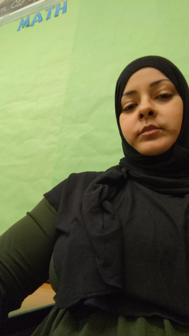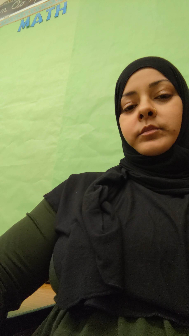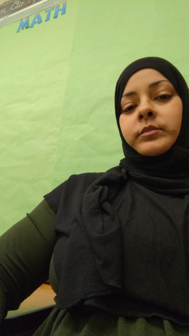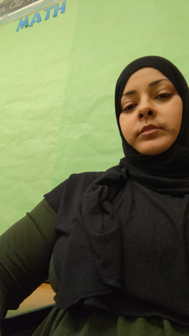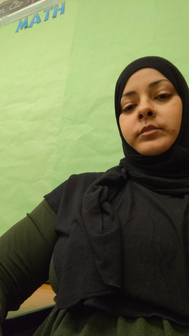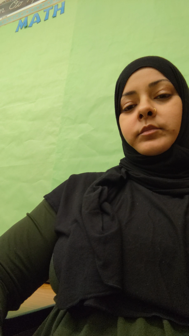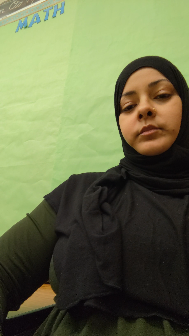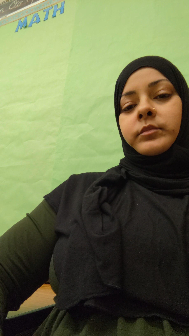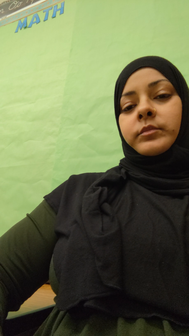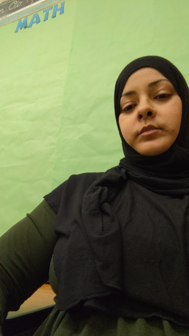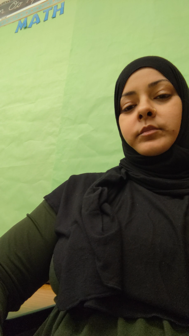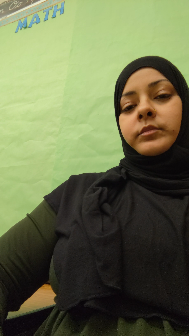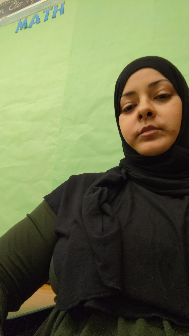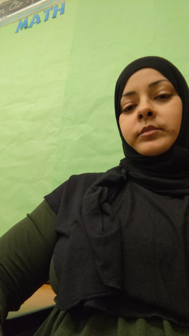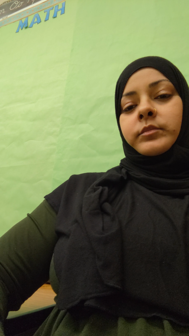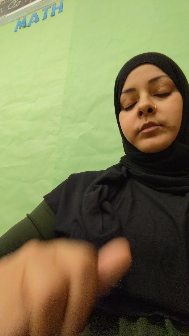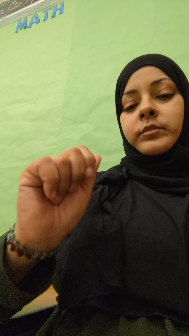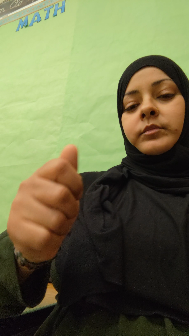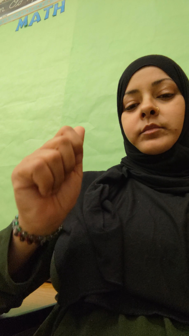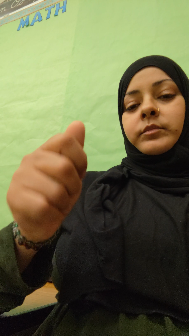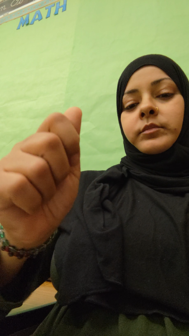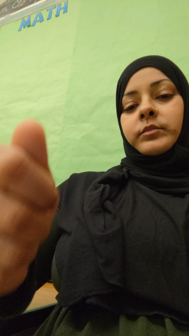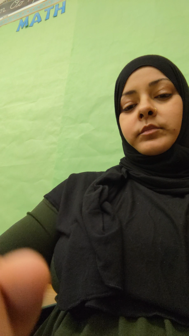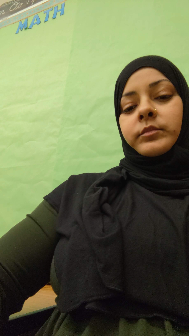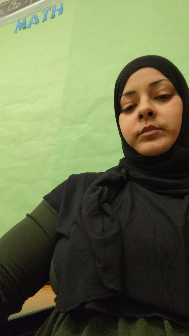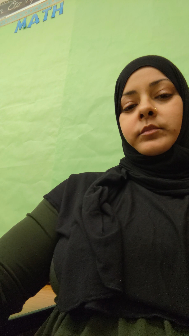cart